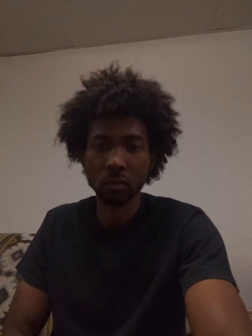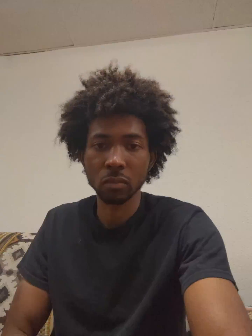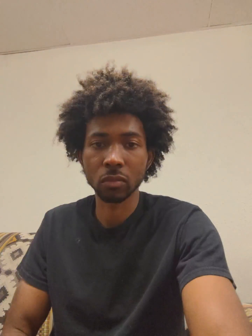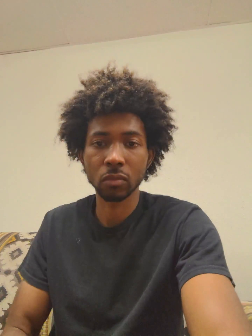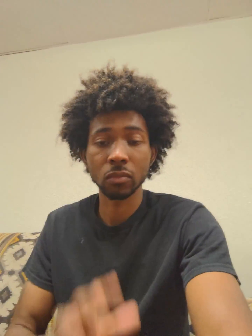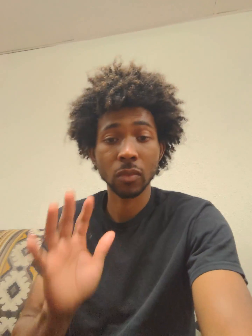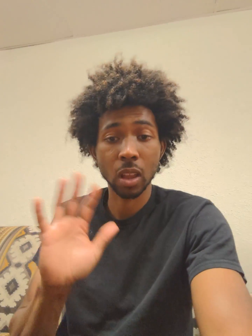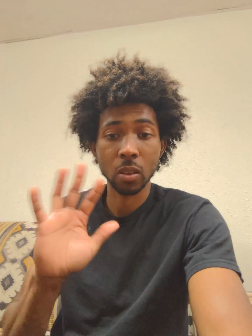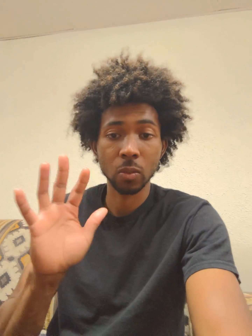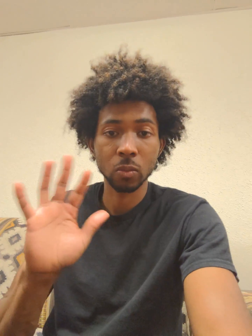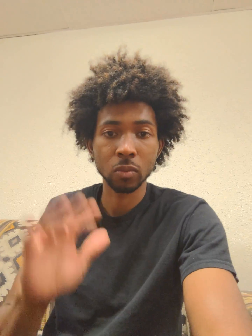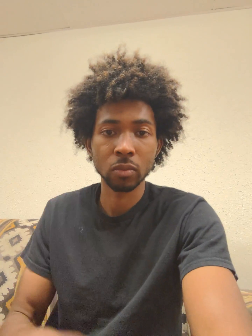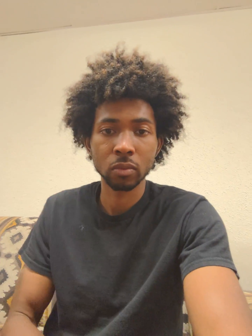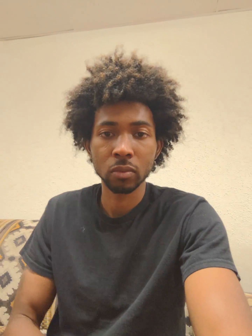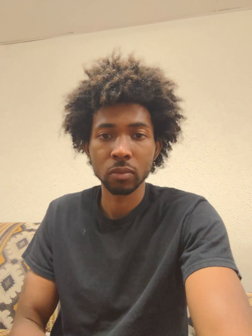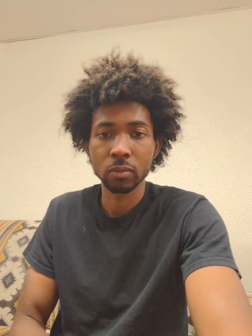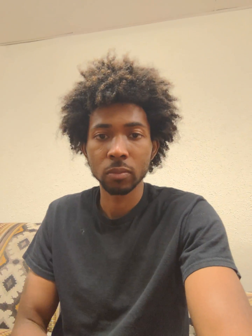hi